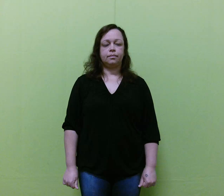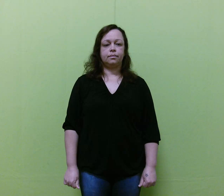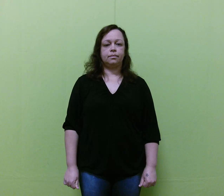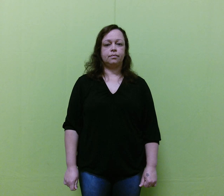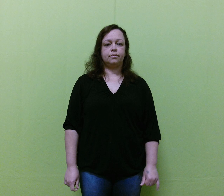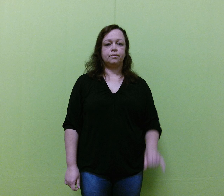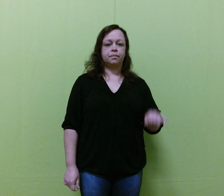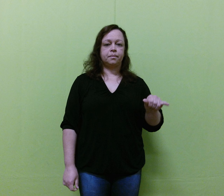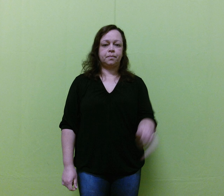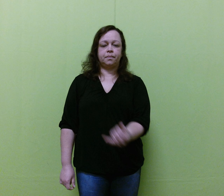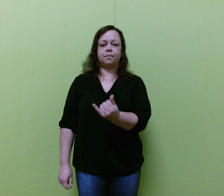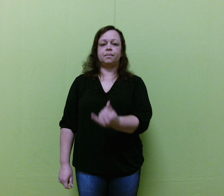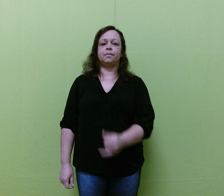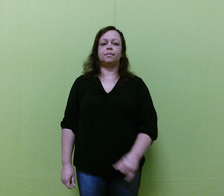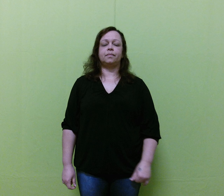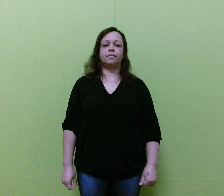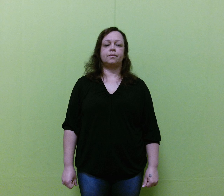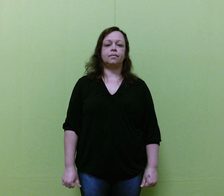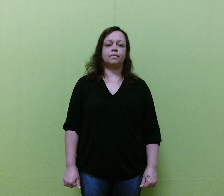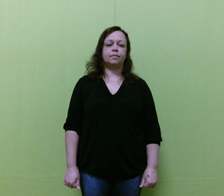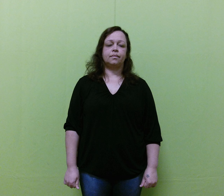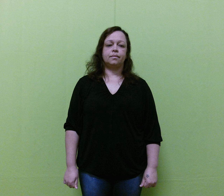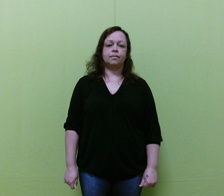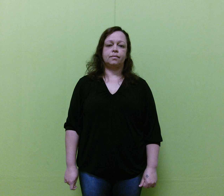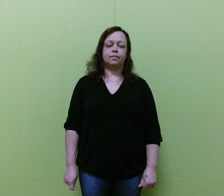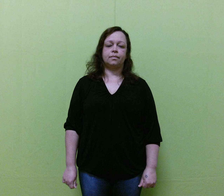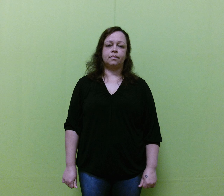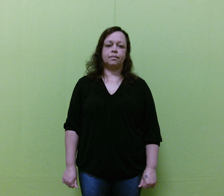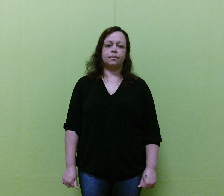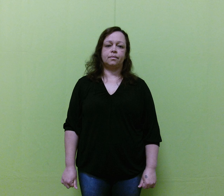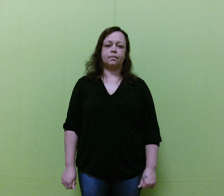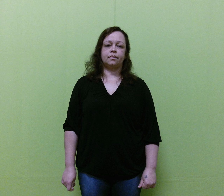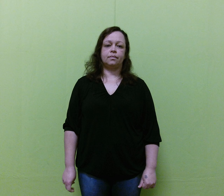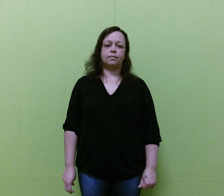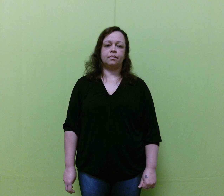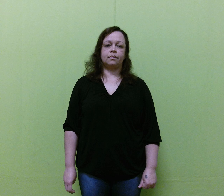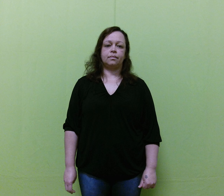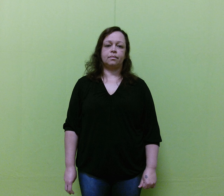aproveitar